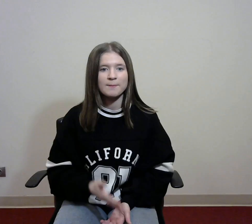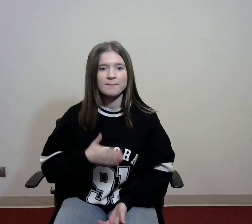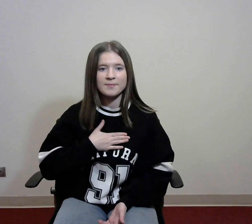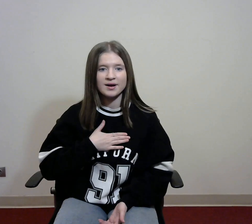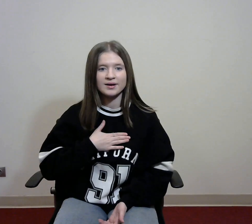mən